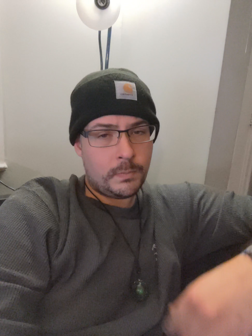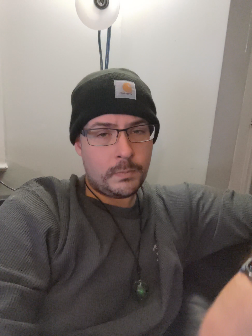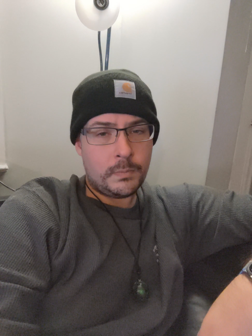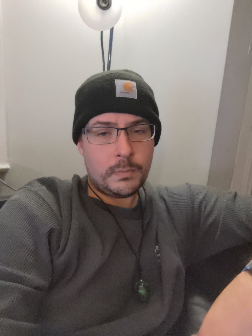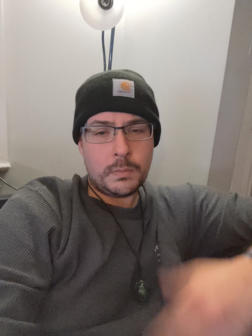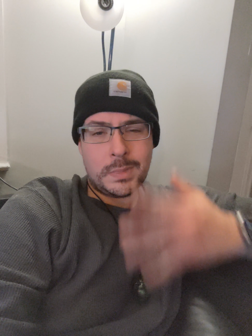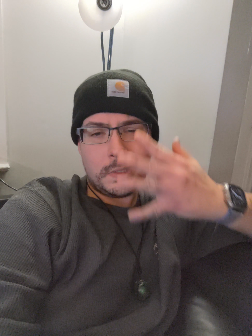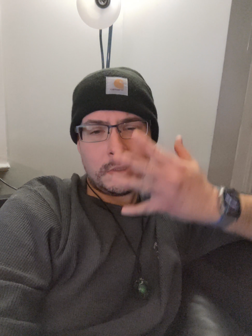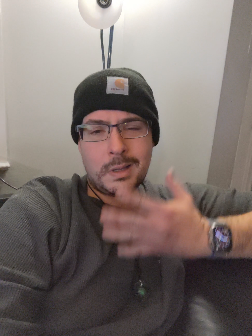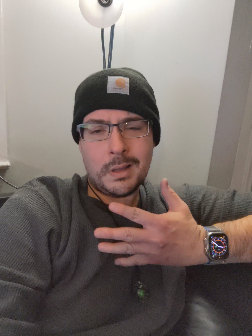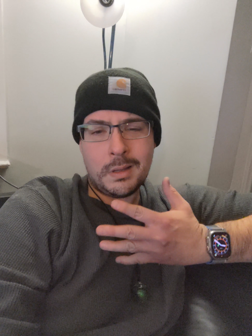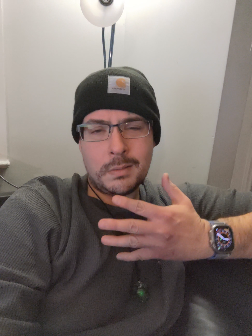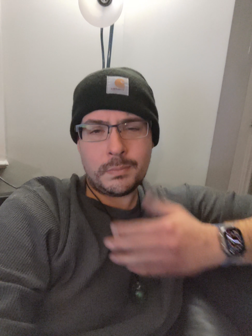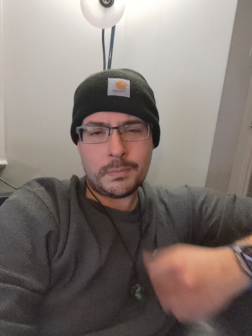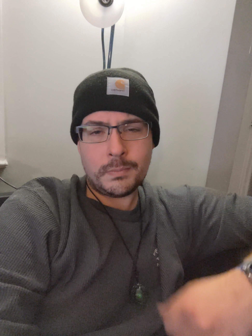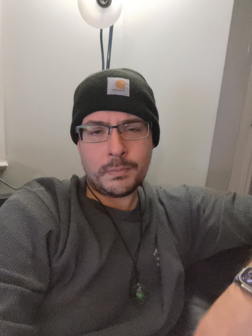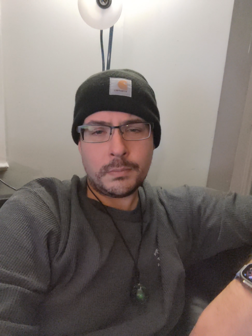sad